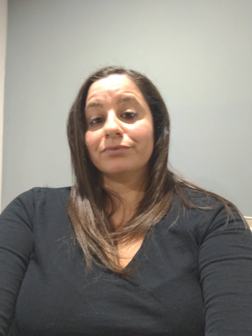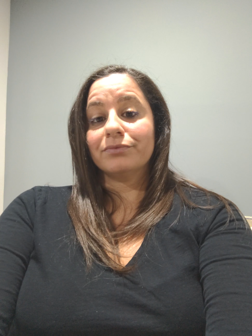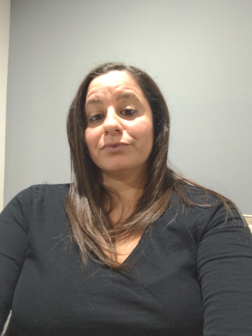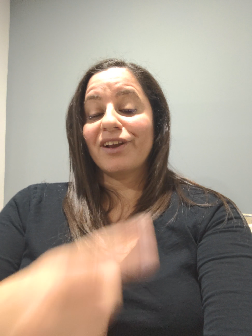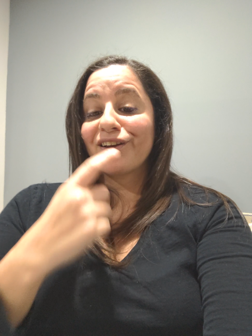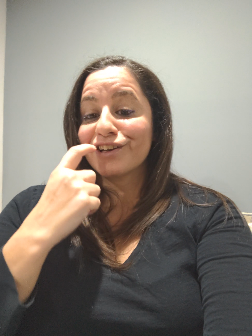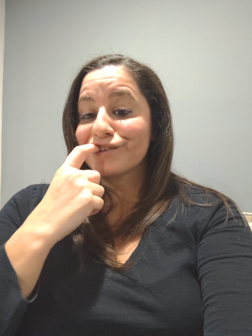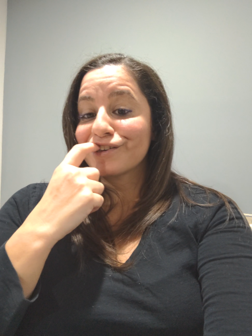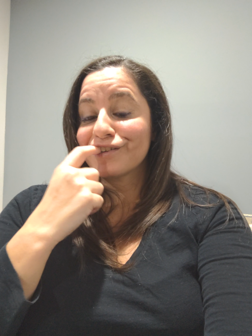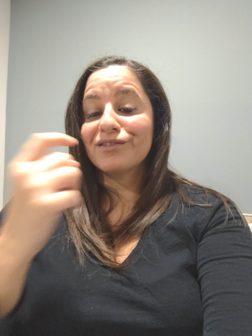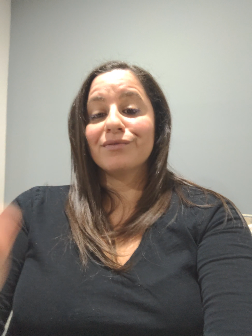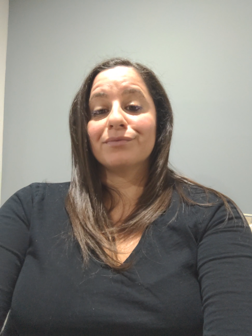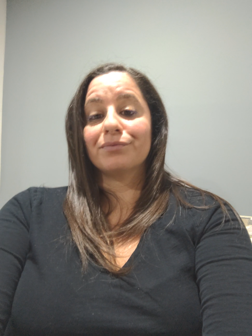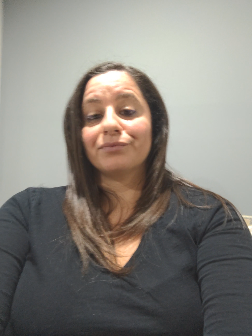tooth